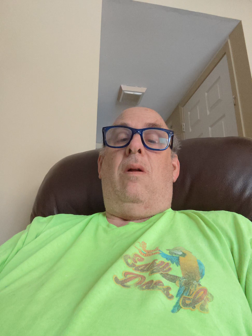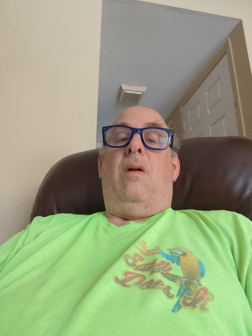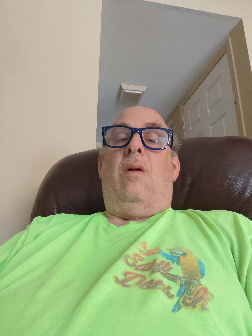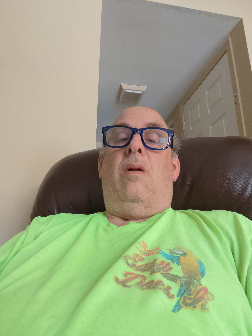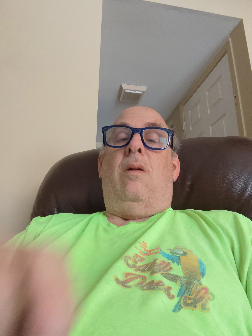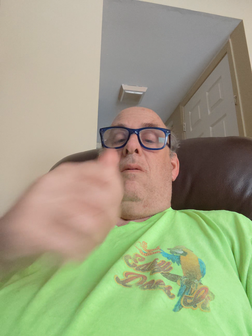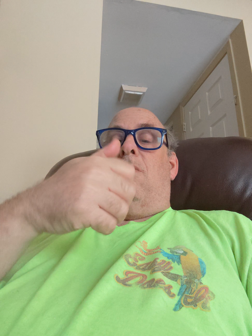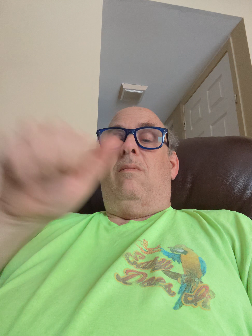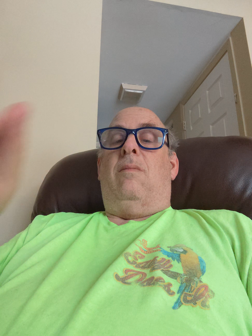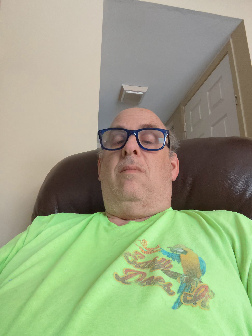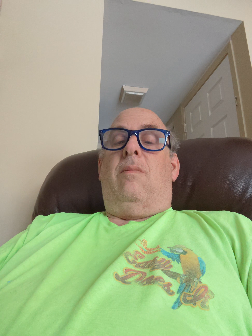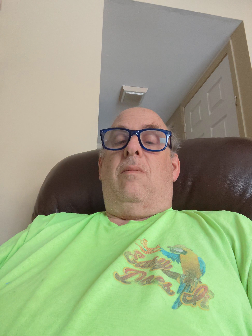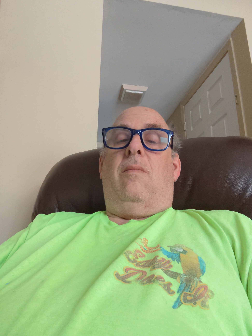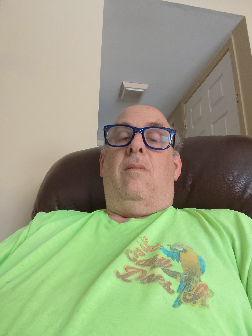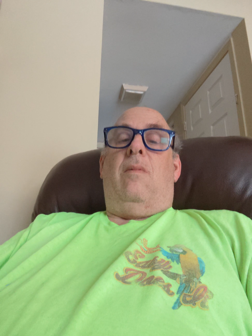any